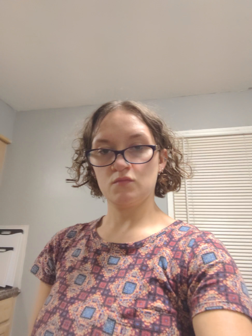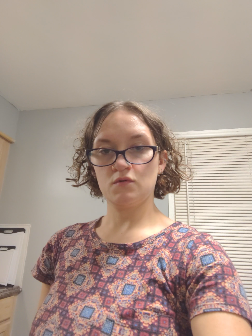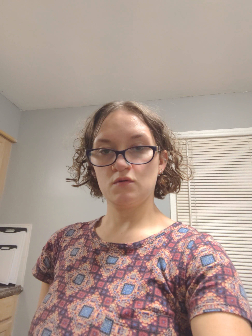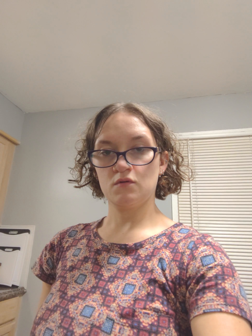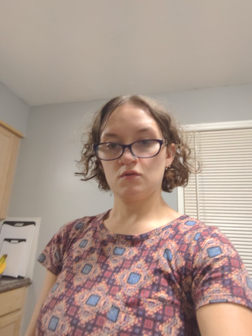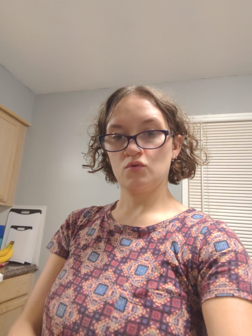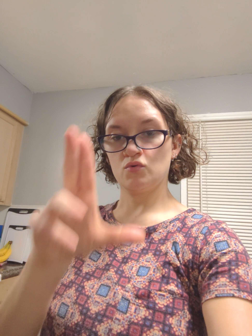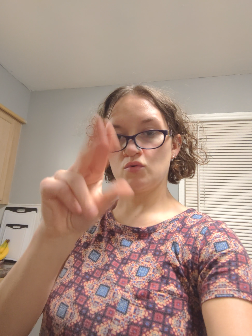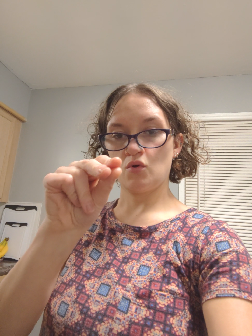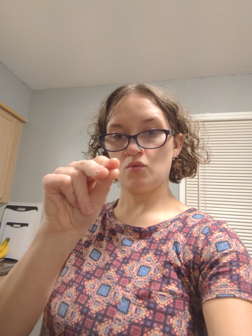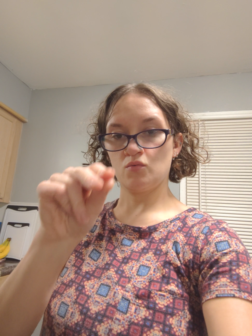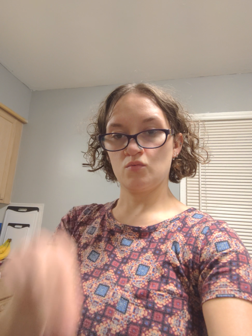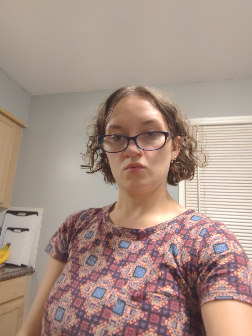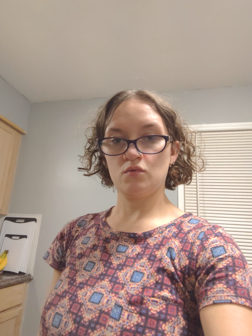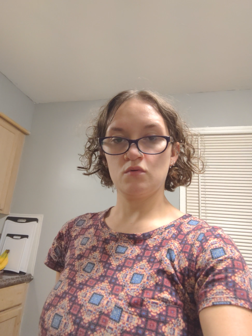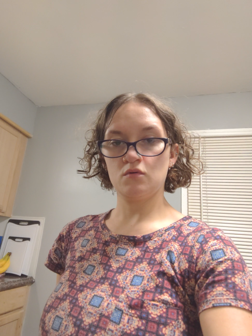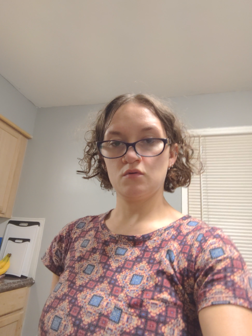no